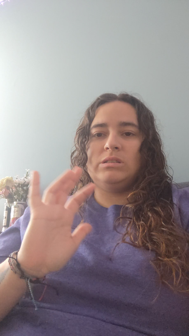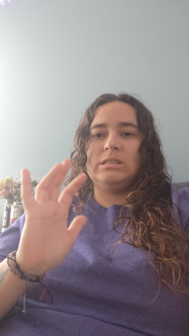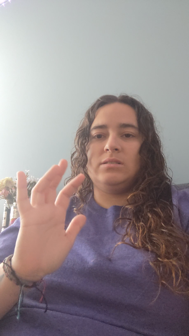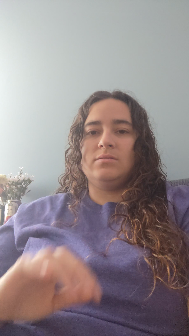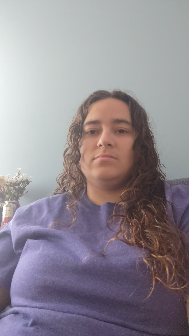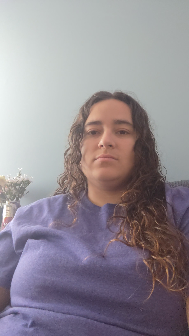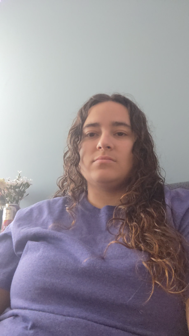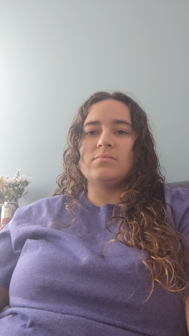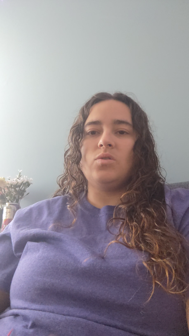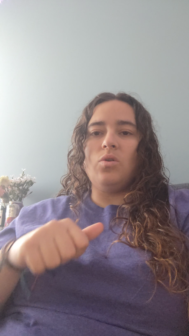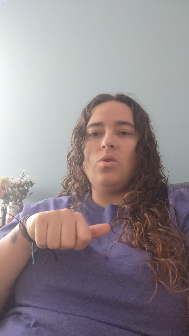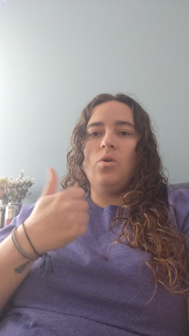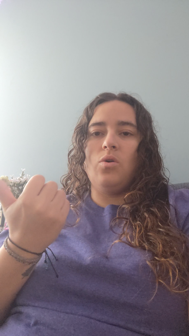other